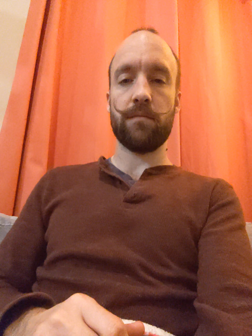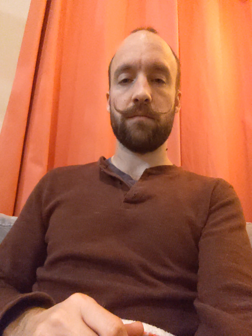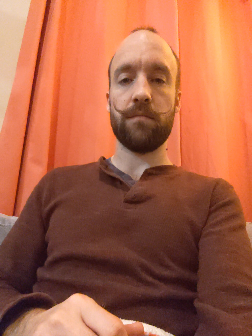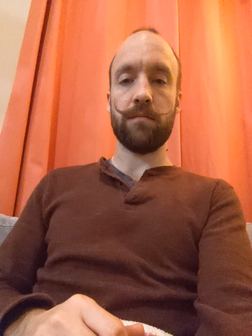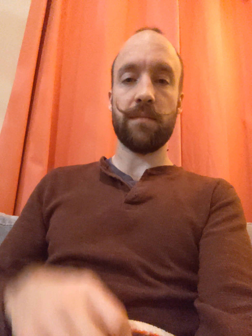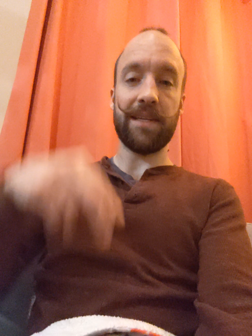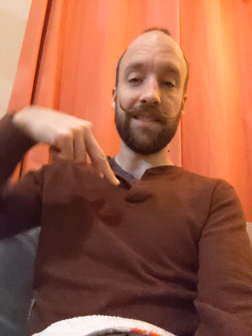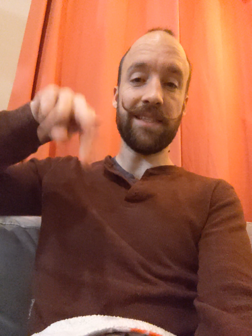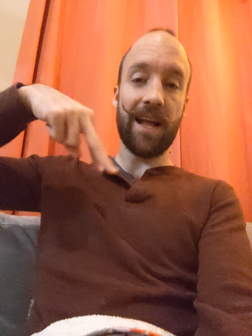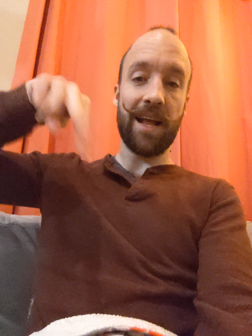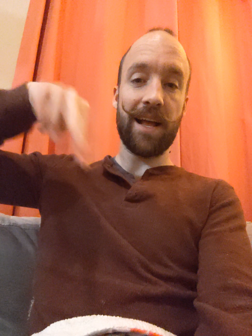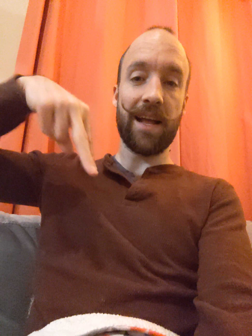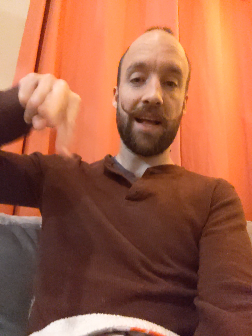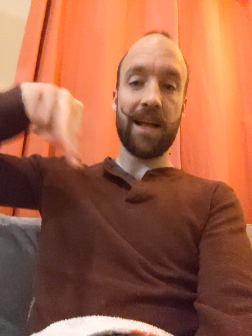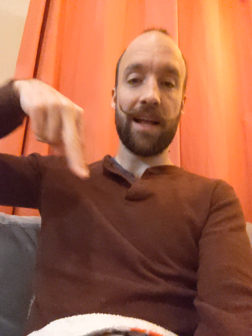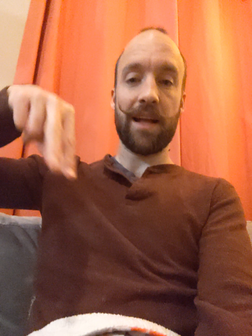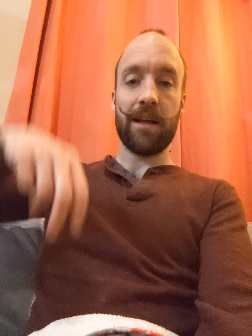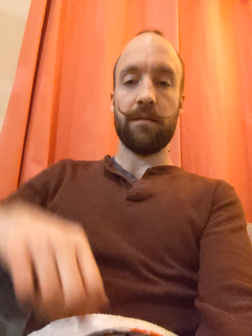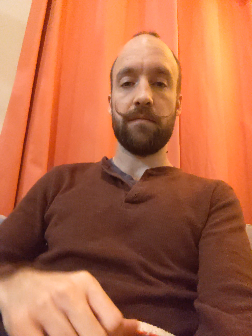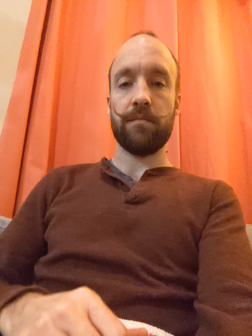dance